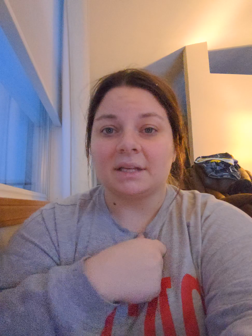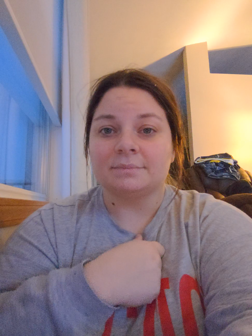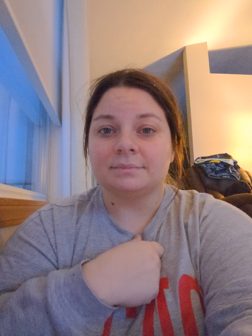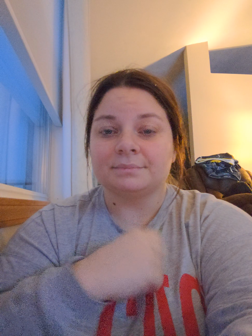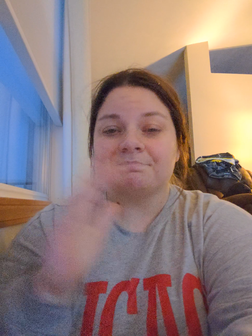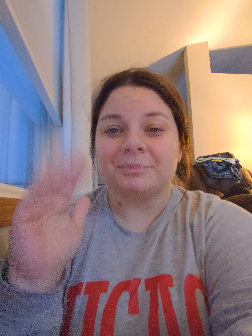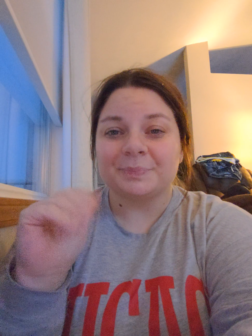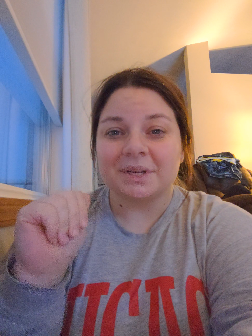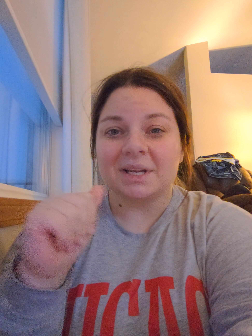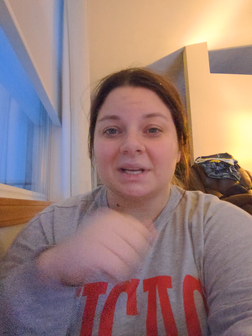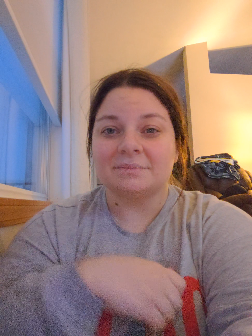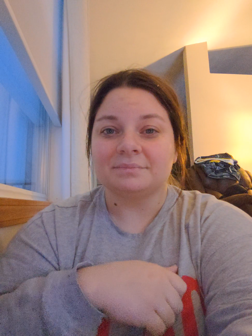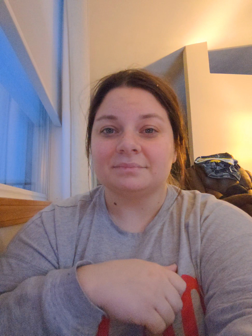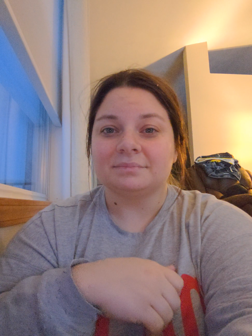bye